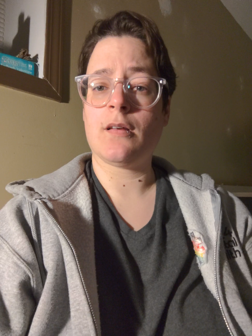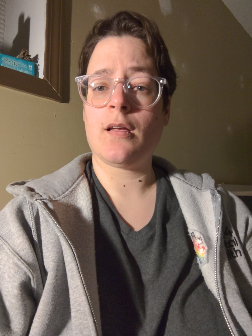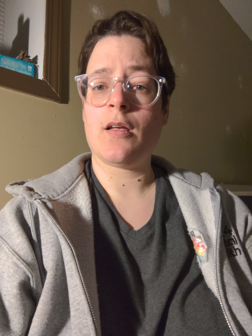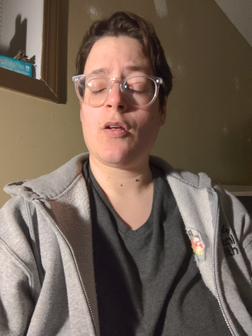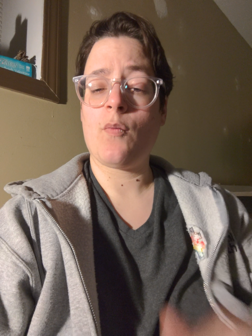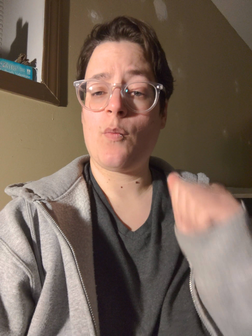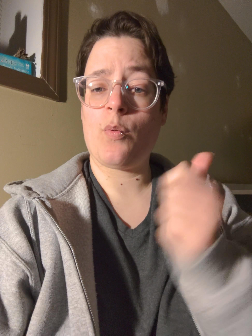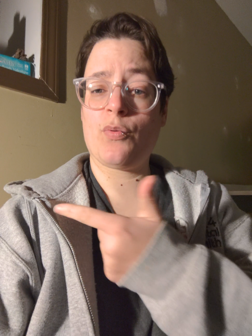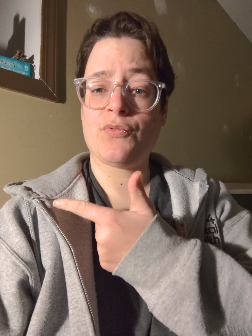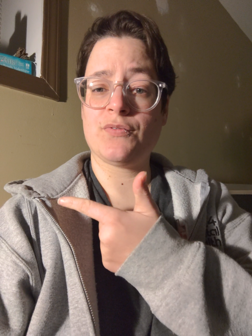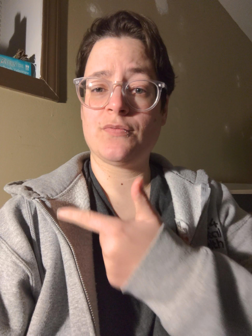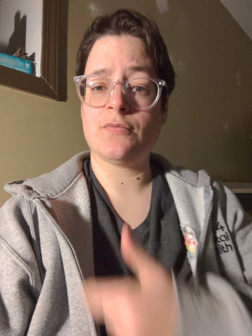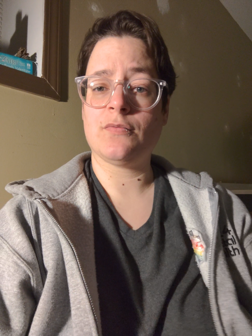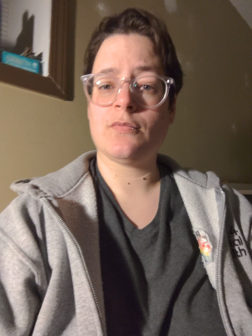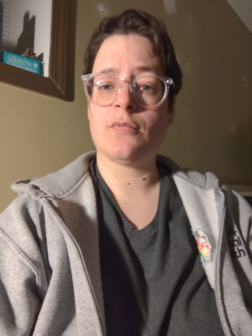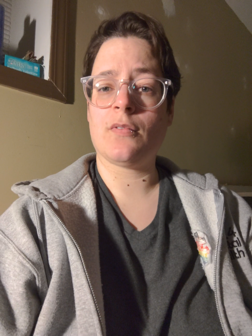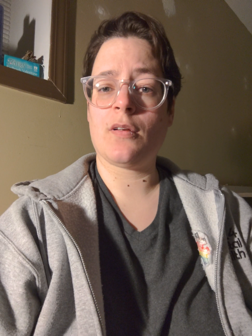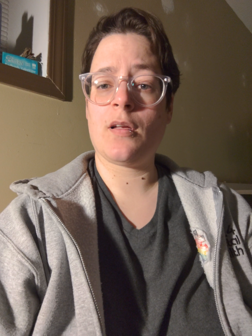all